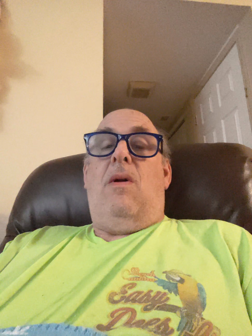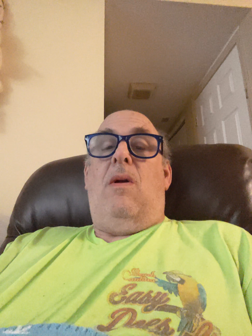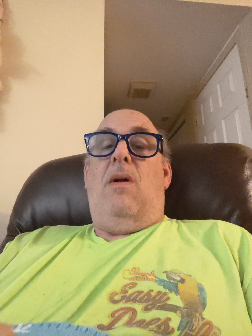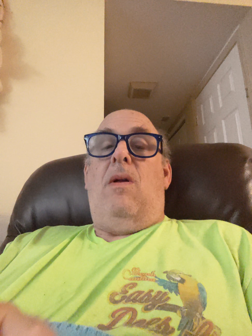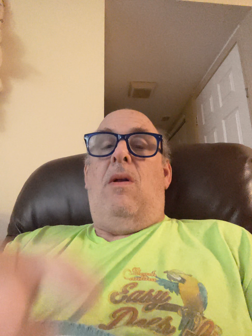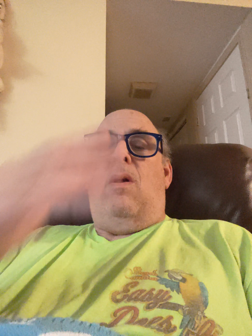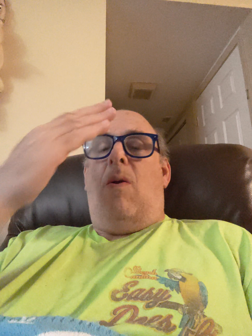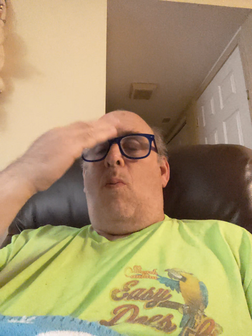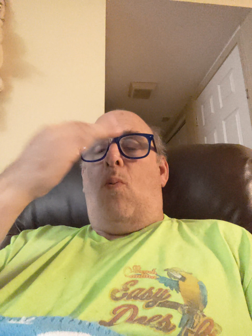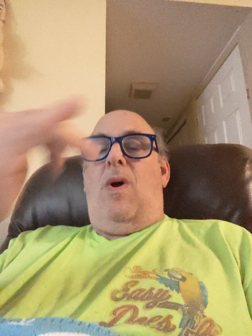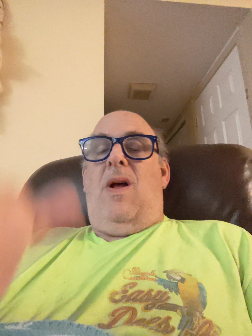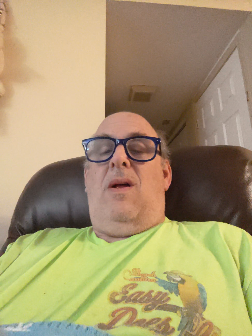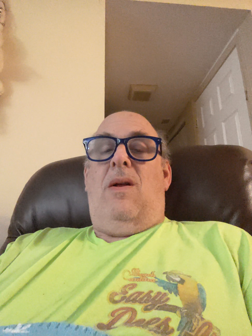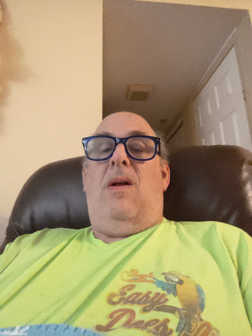why